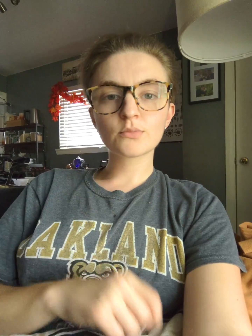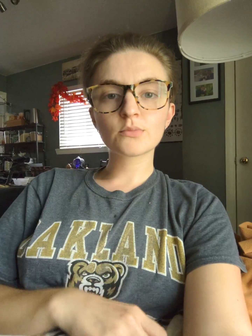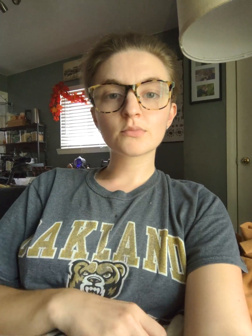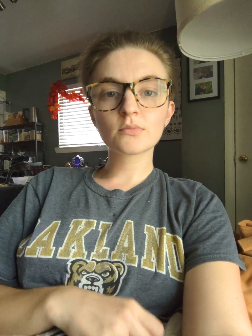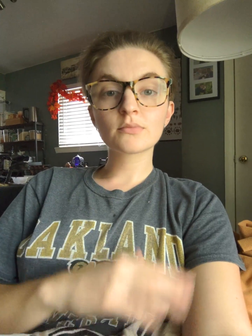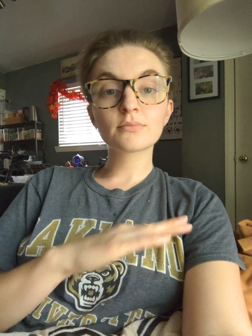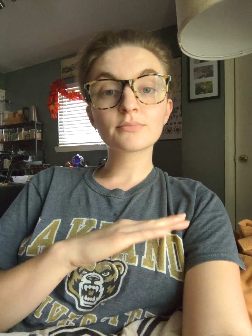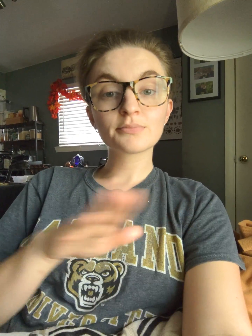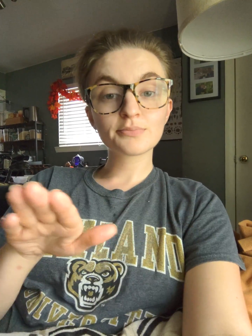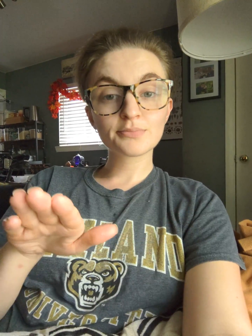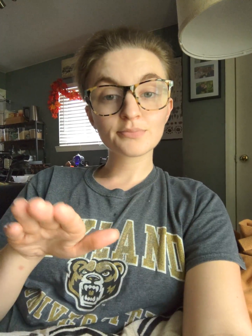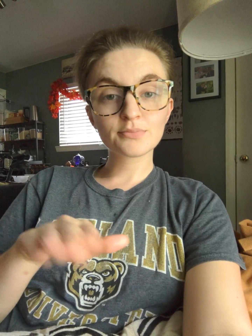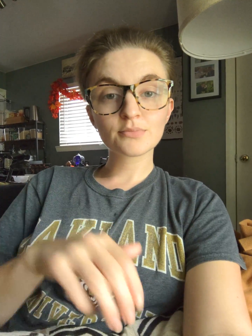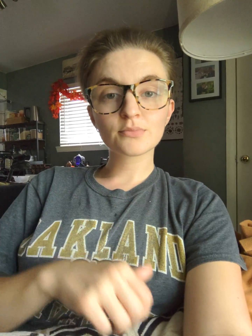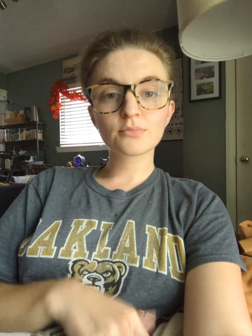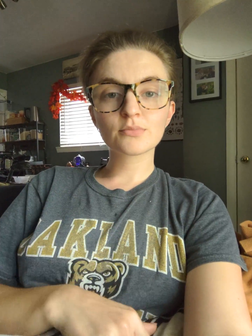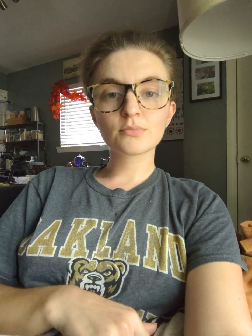nice